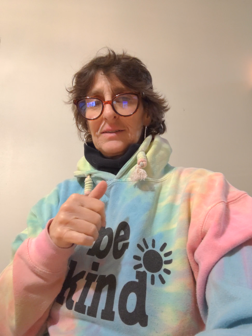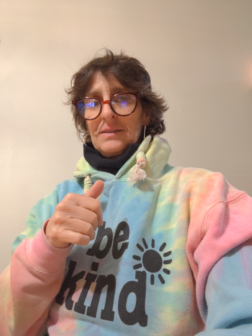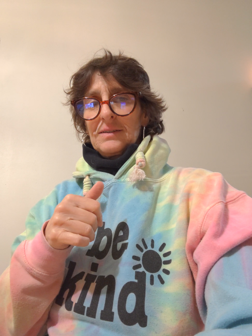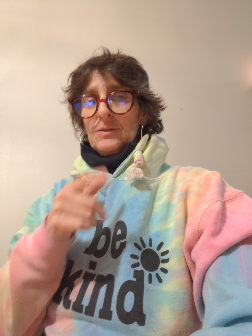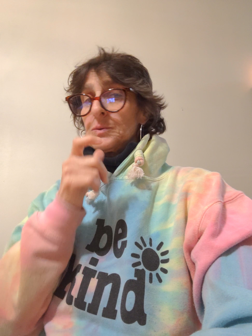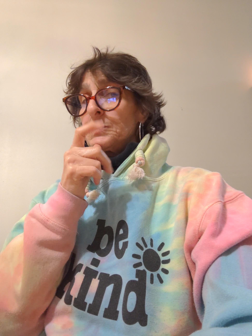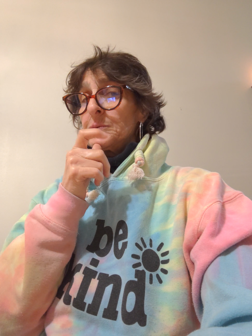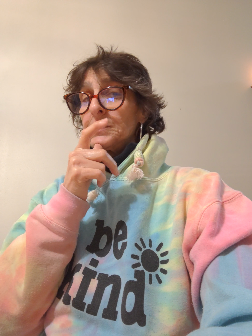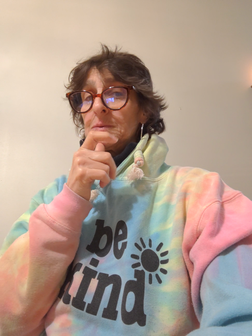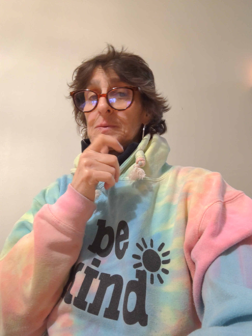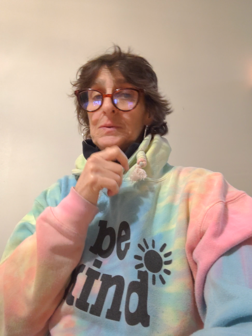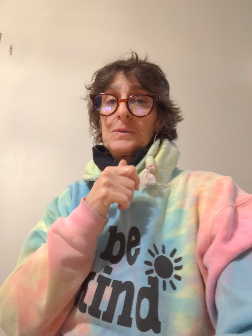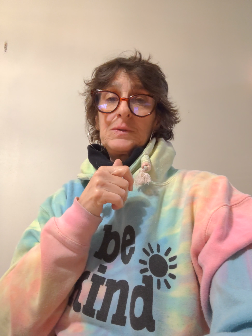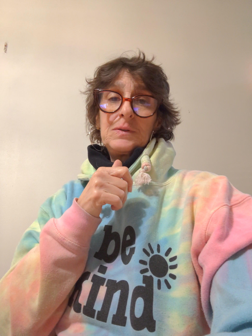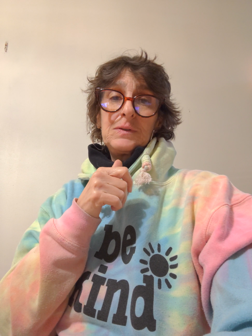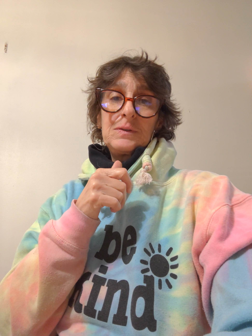who